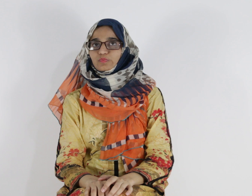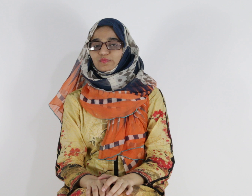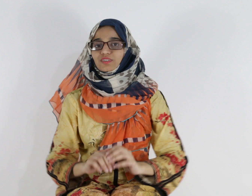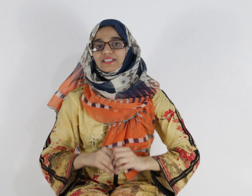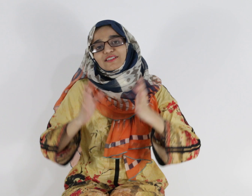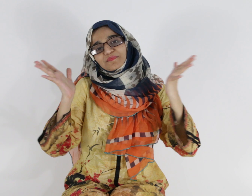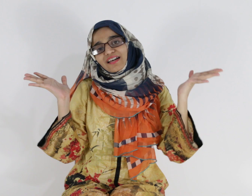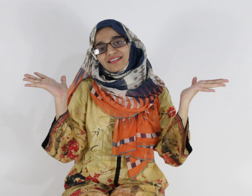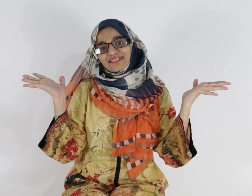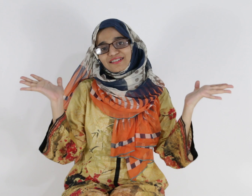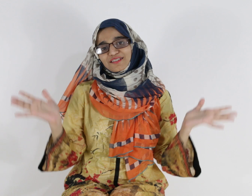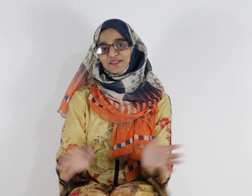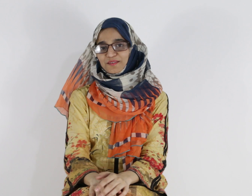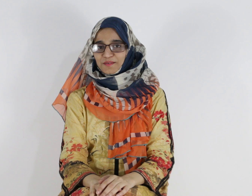surprise